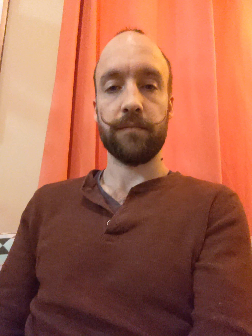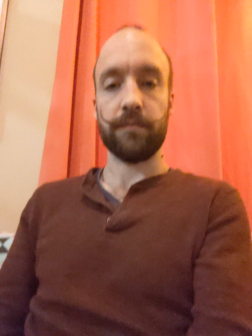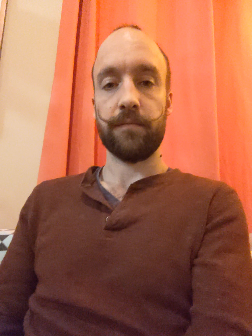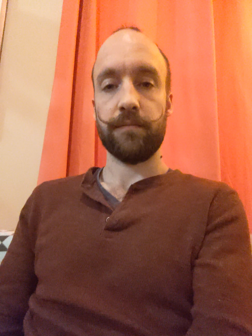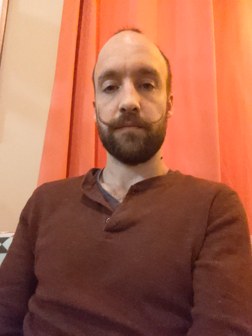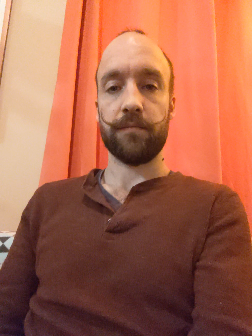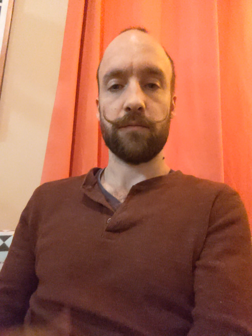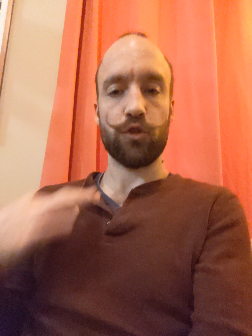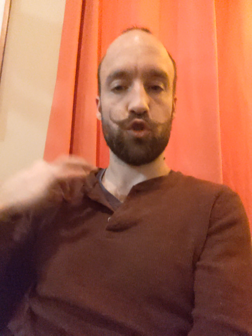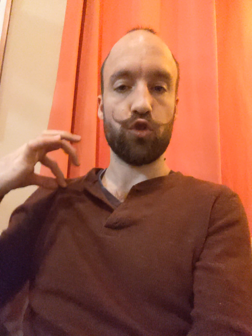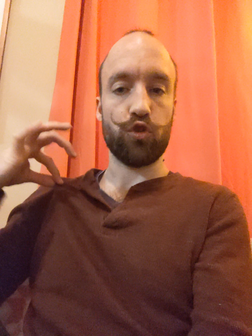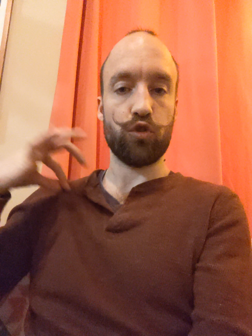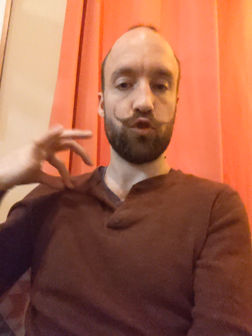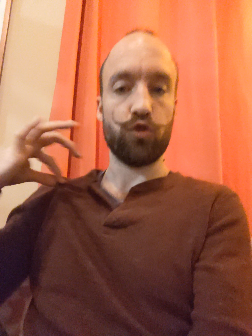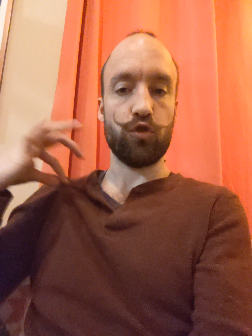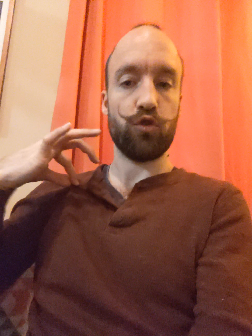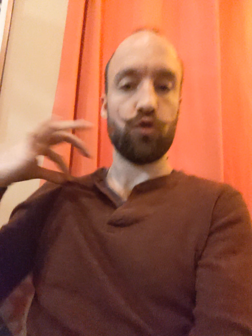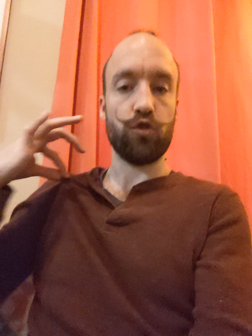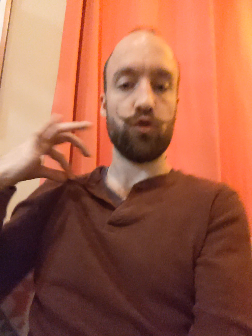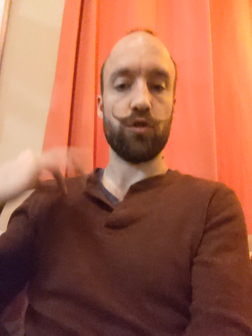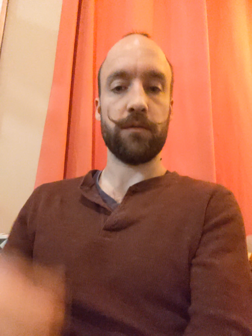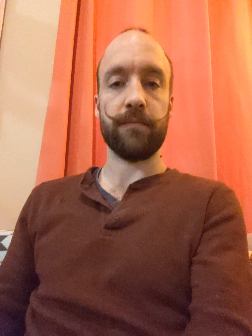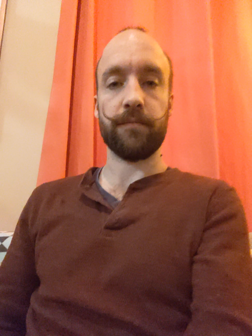shirt